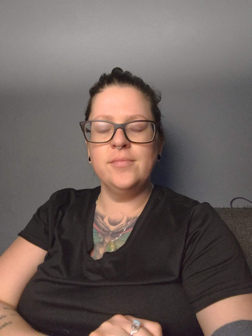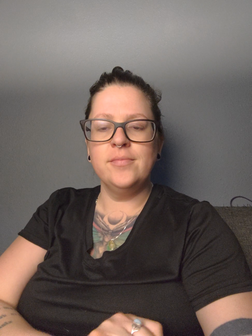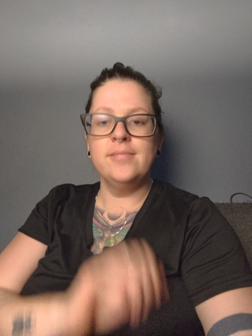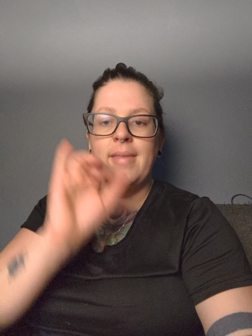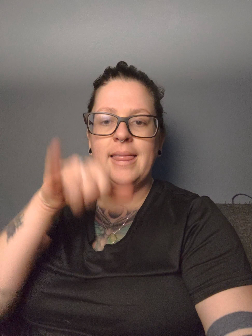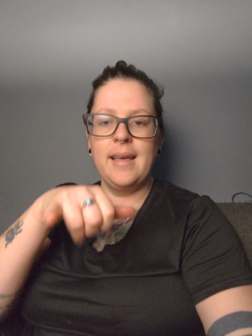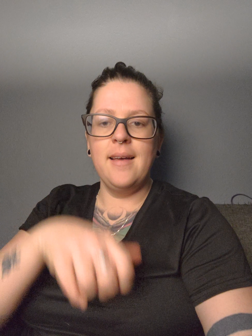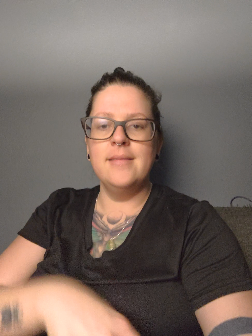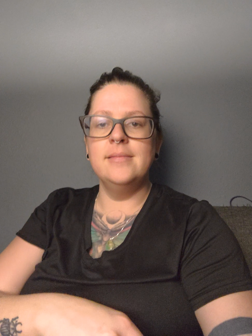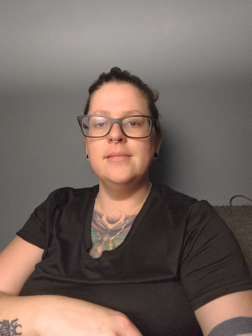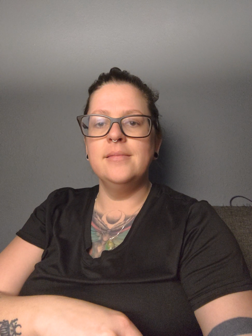that